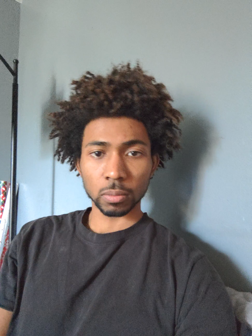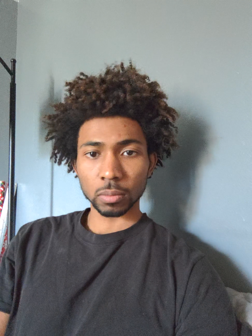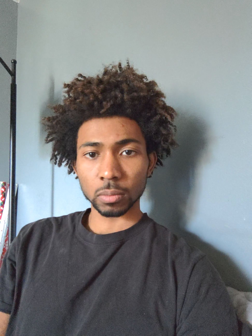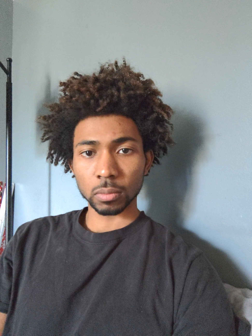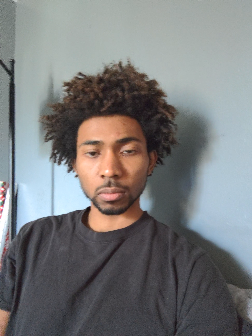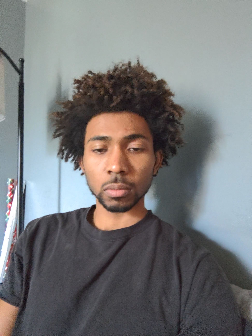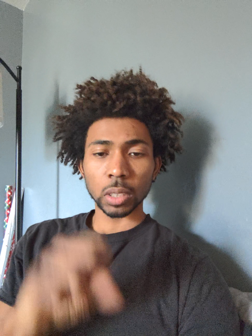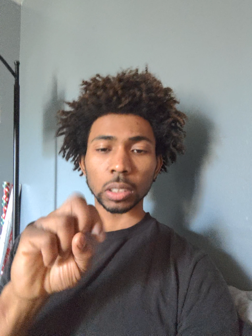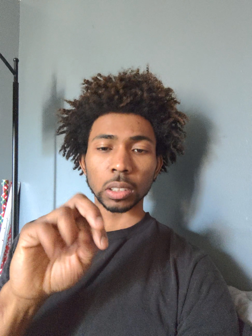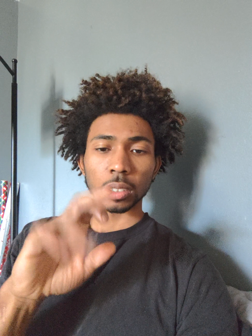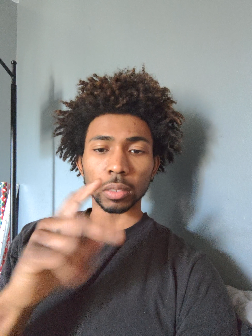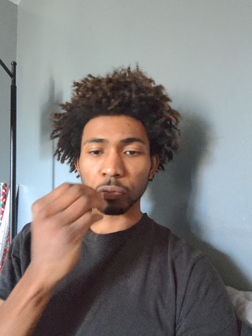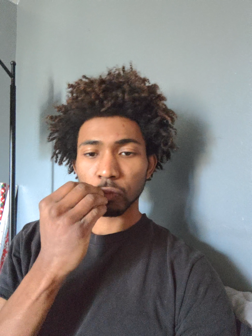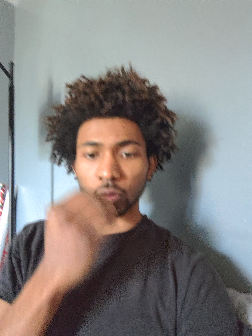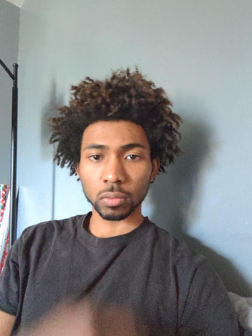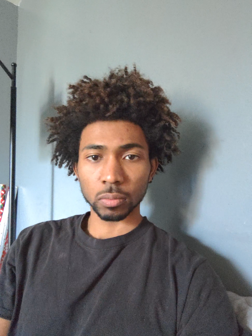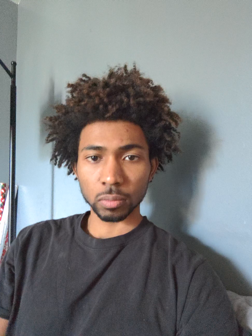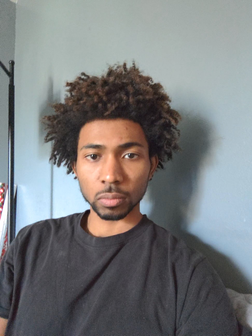snack